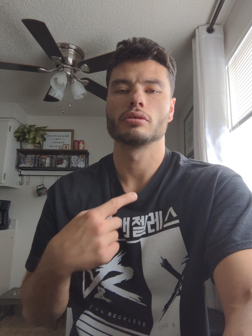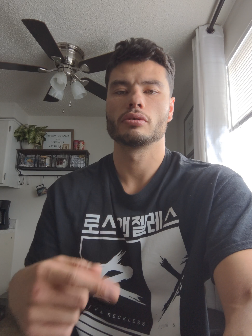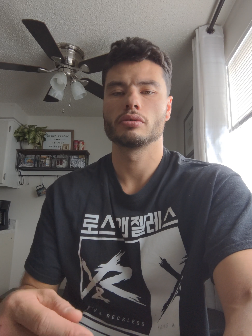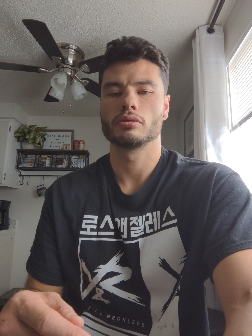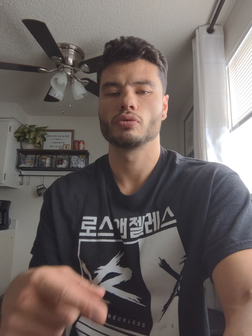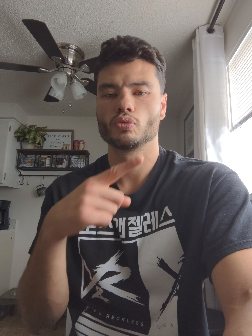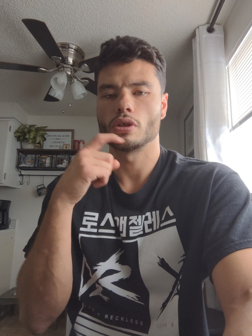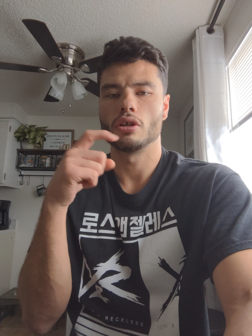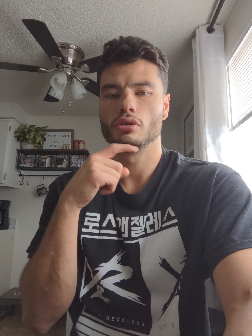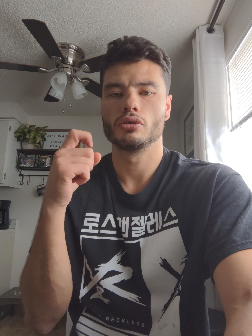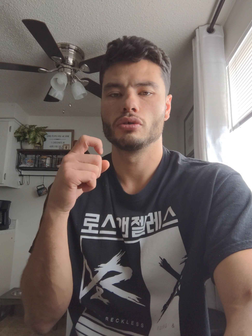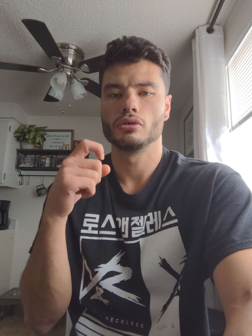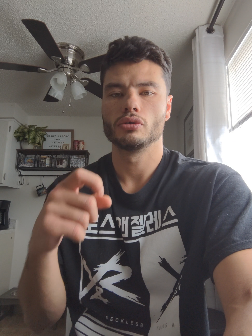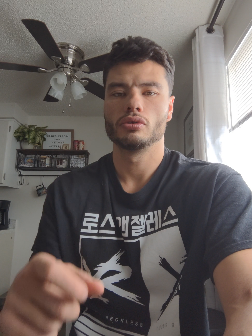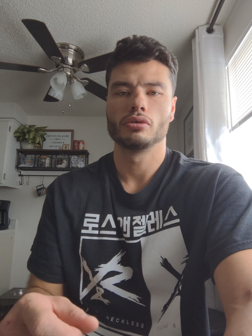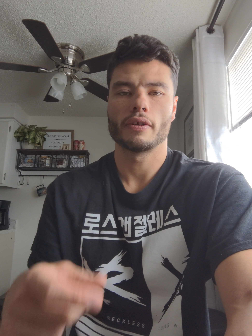dryer